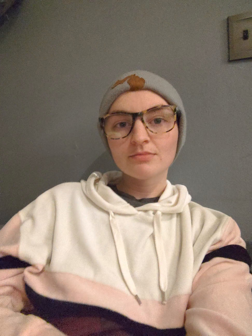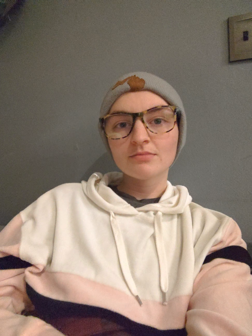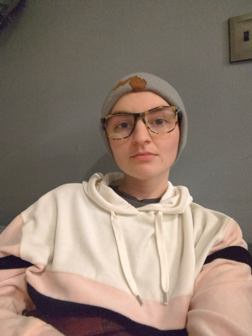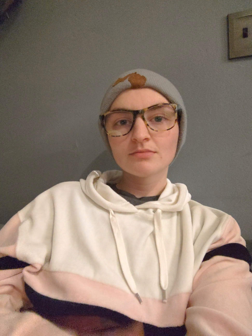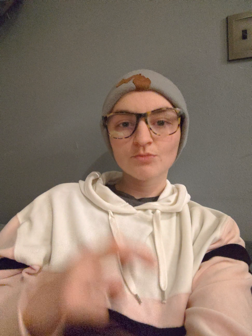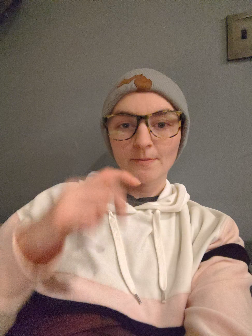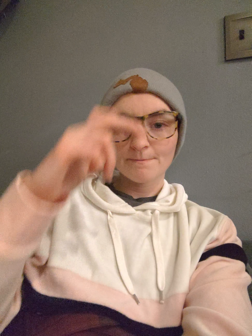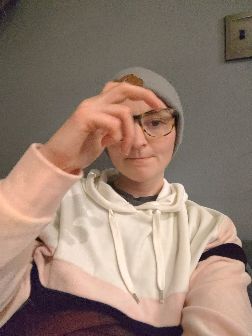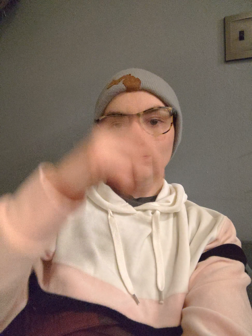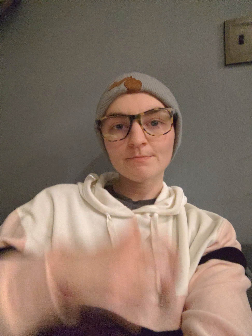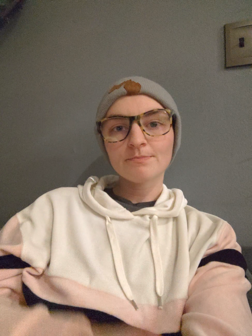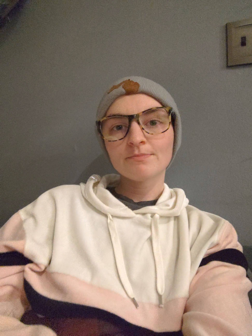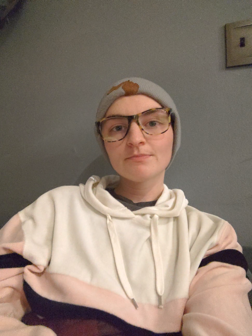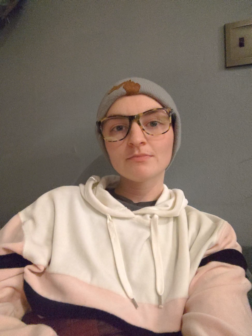stairs